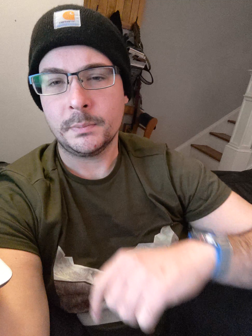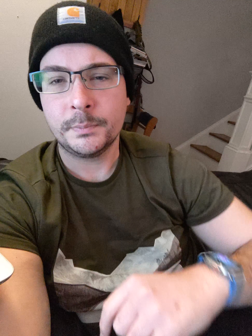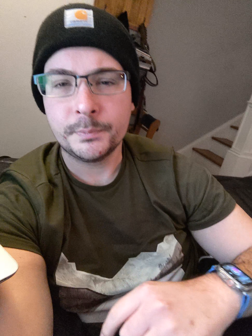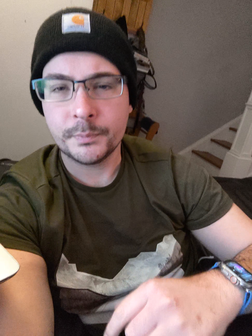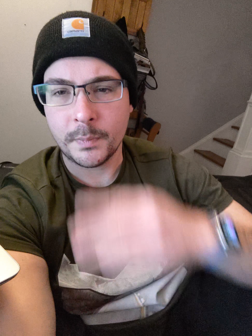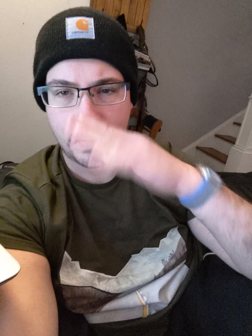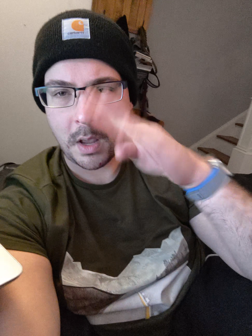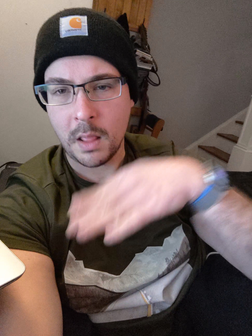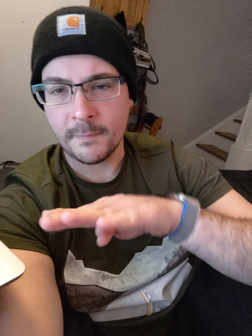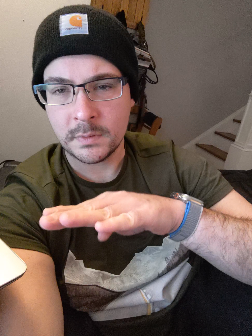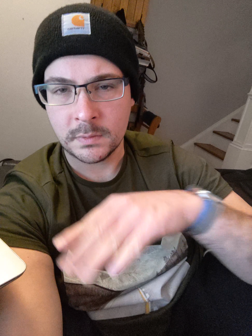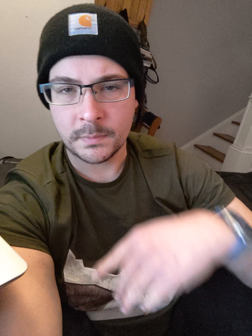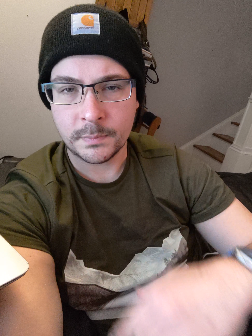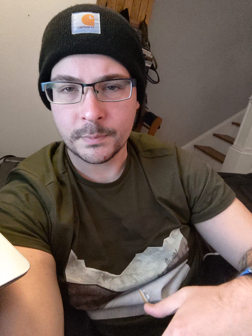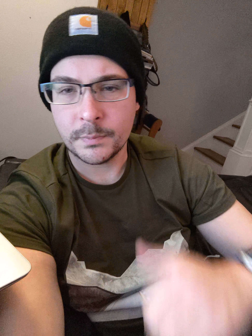elephant